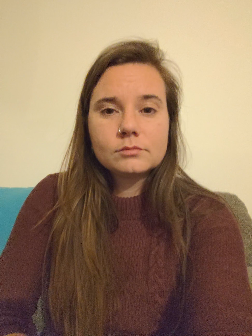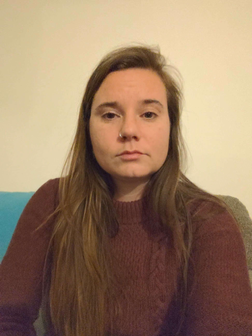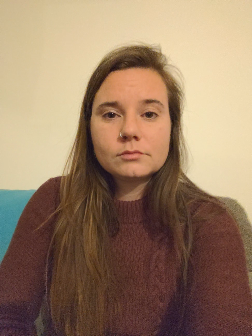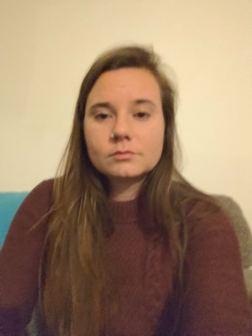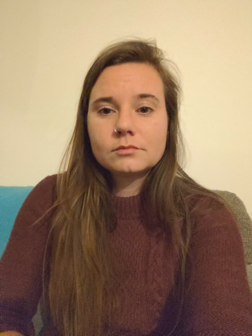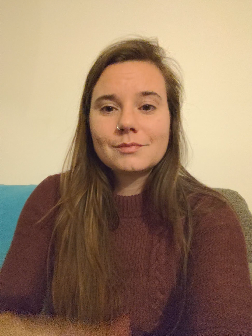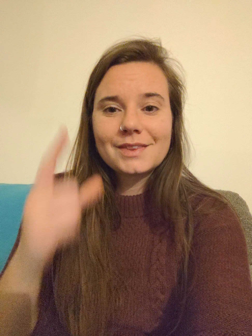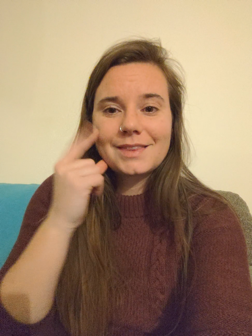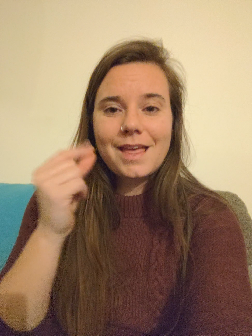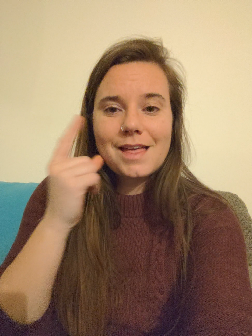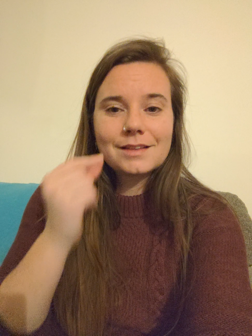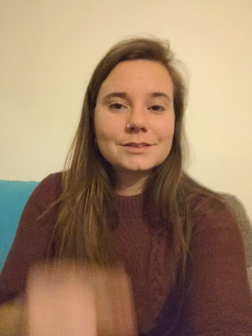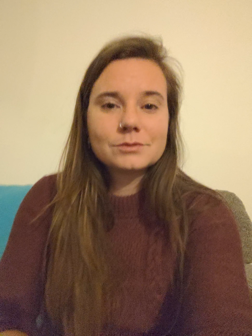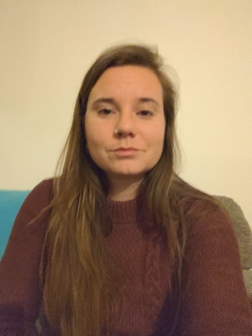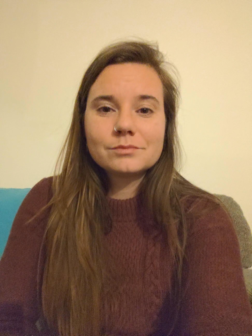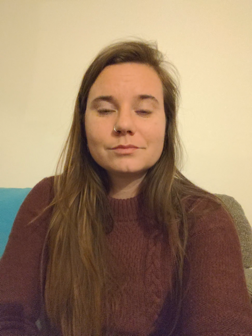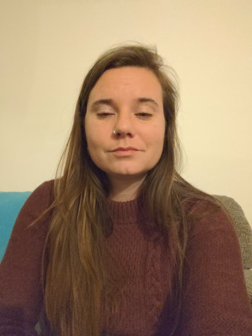cat